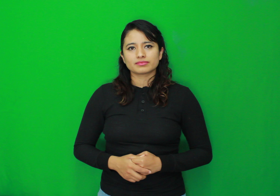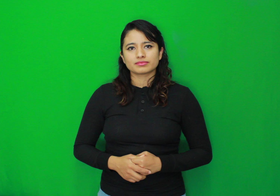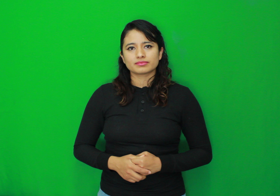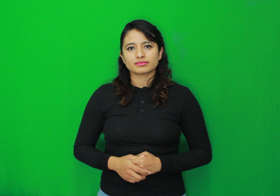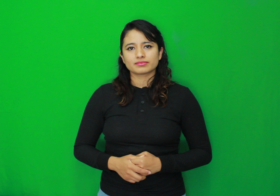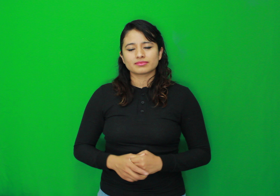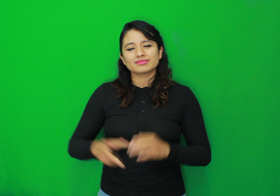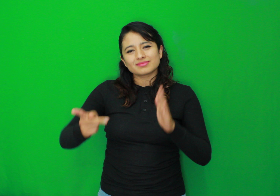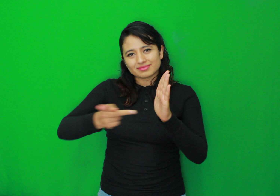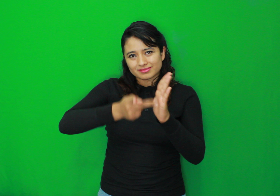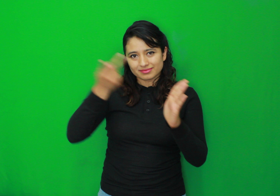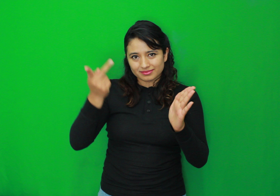otra vez